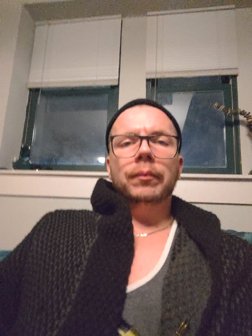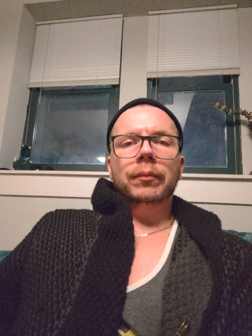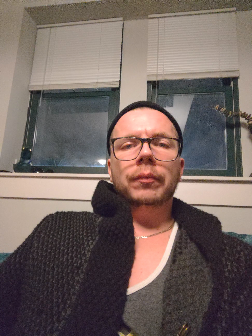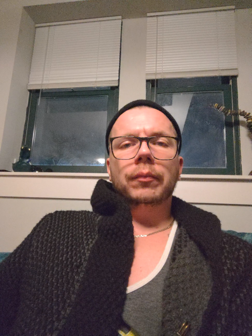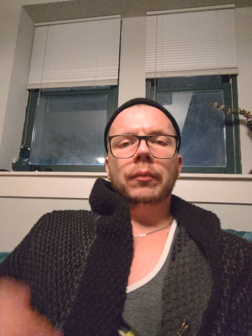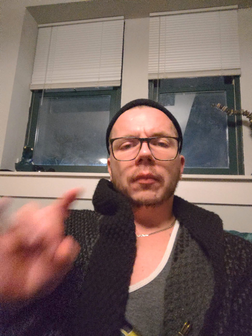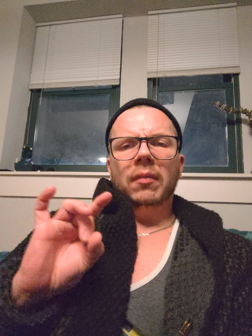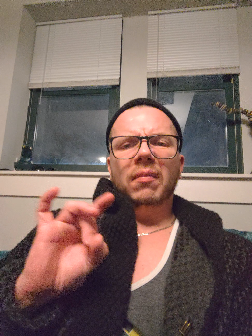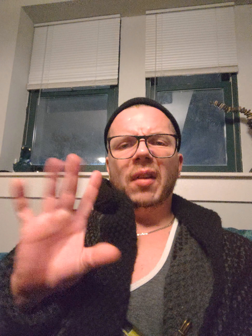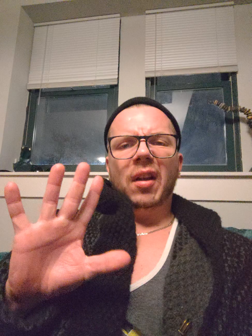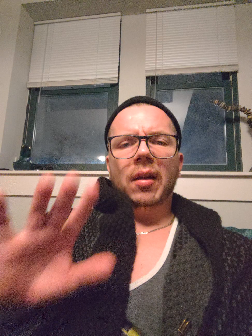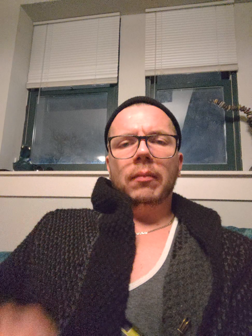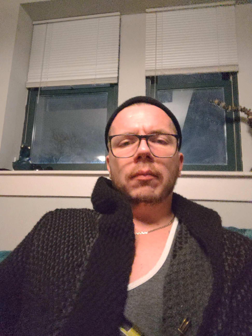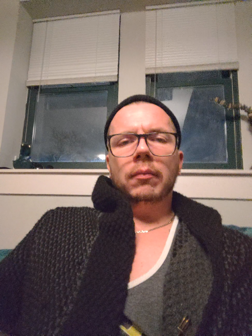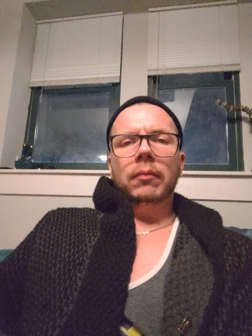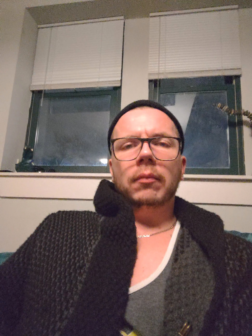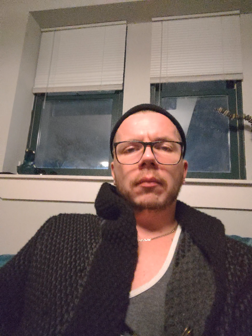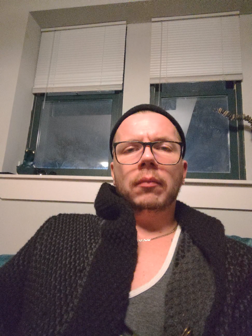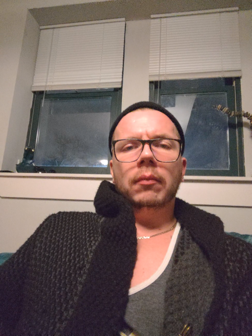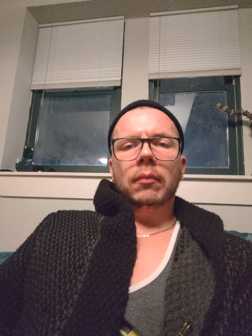yucky